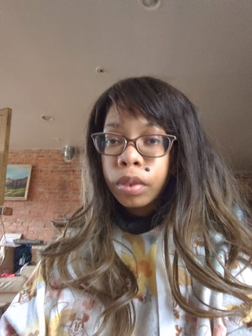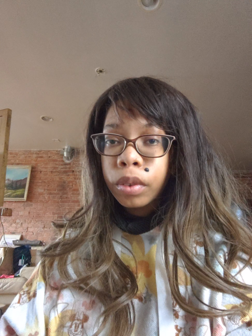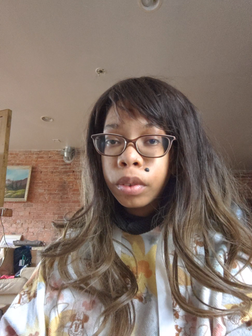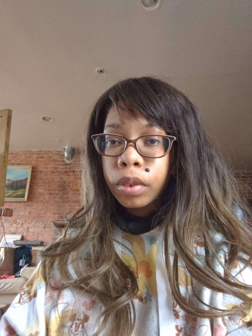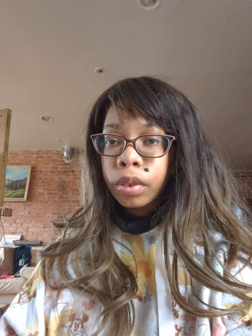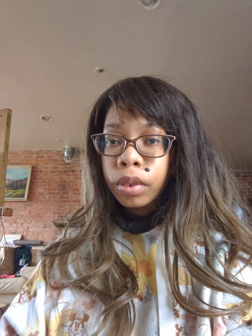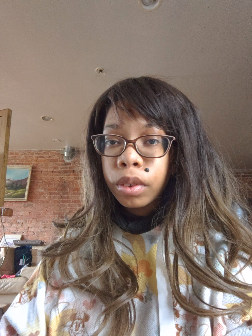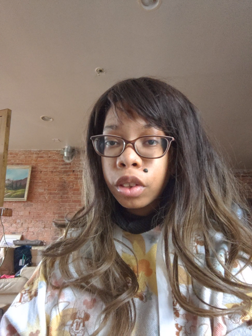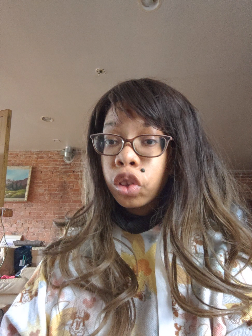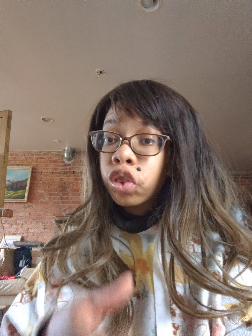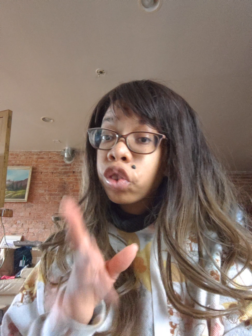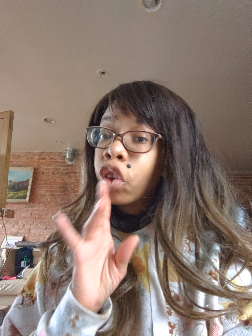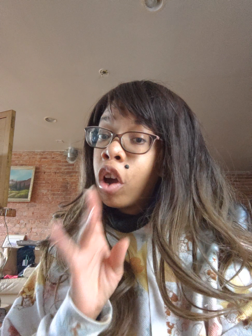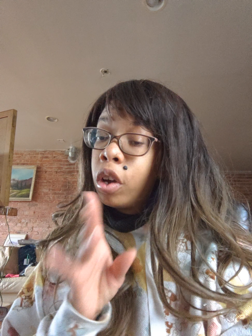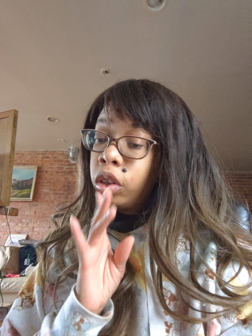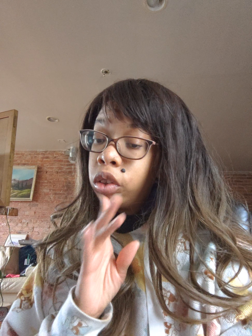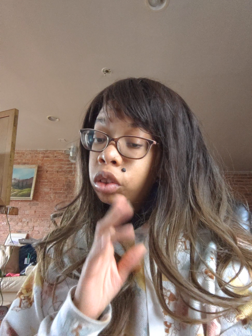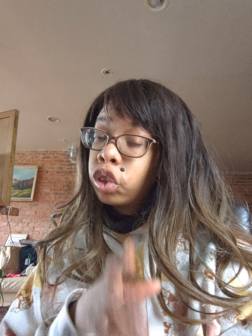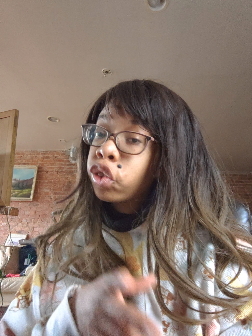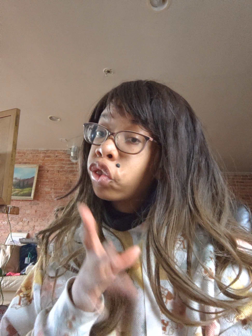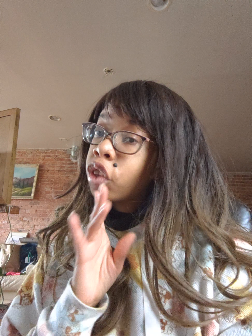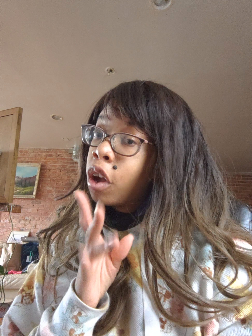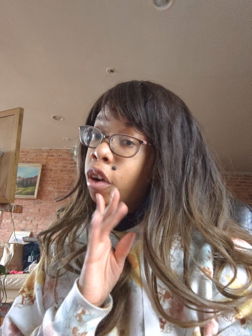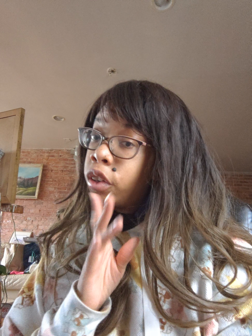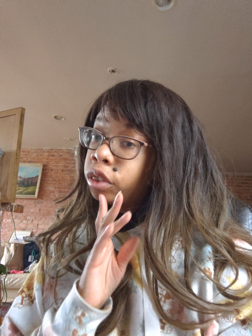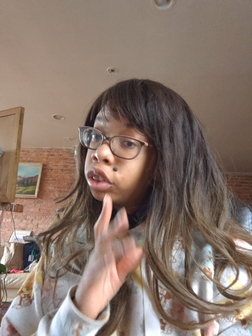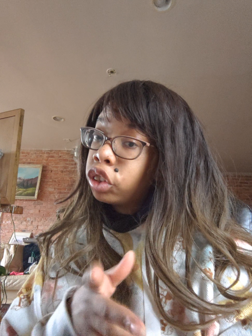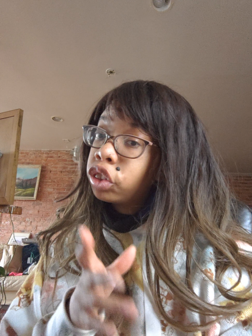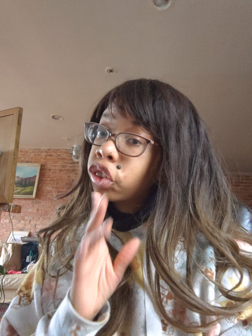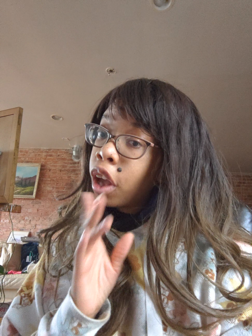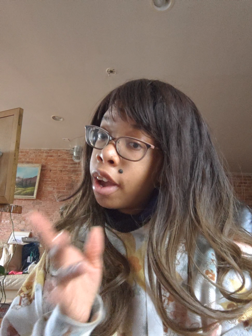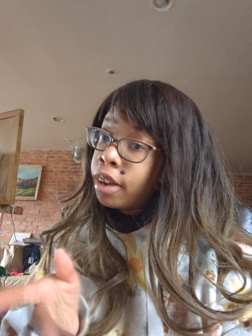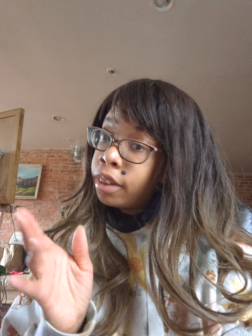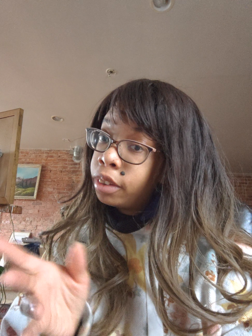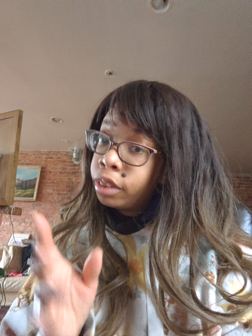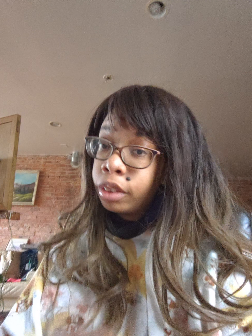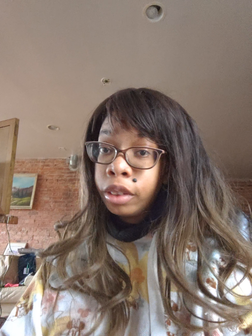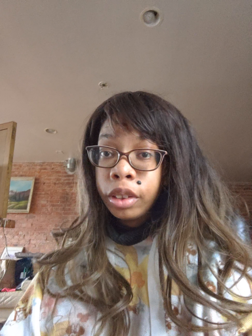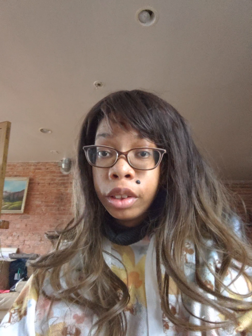talk